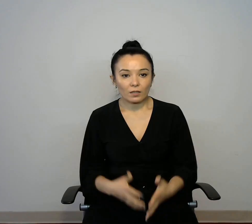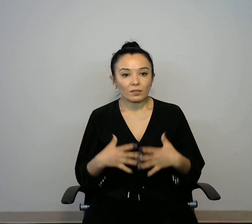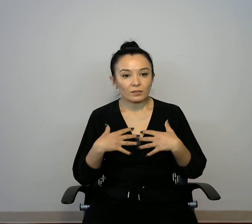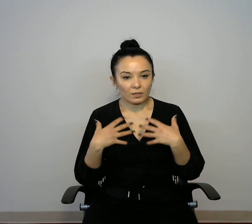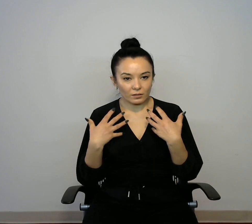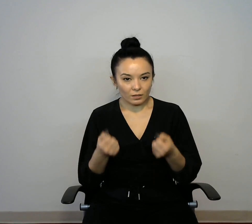sağlam